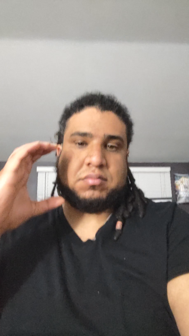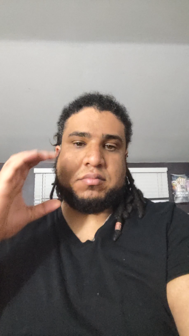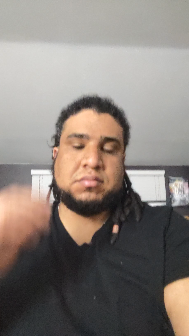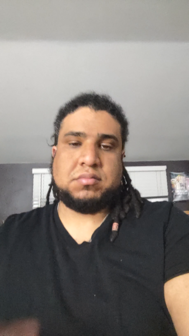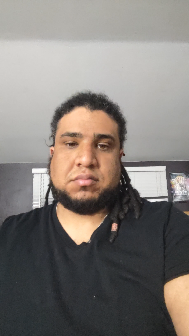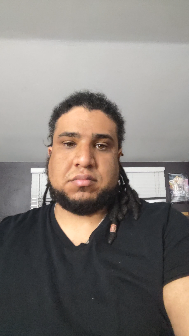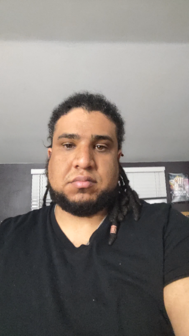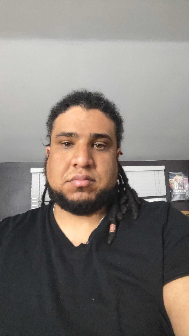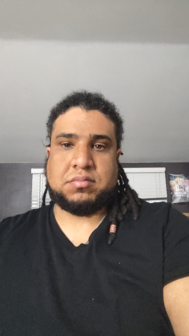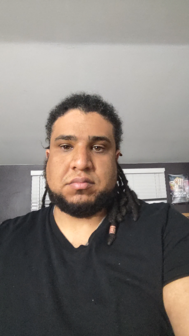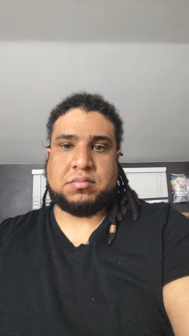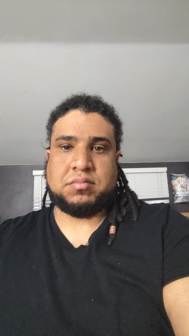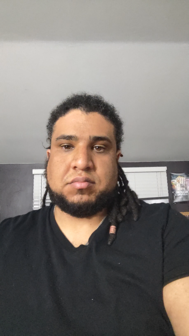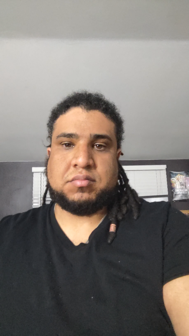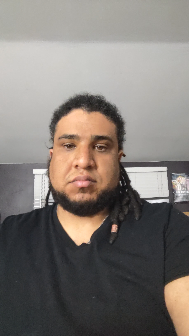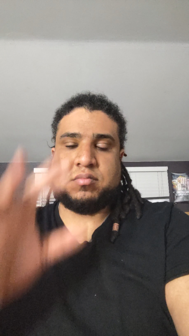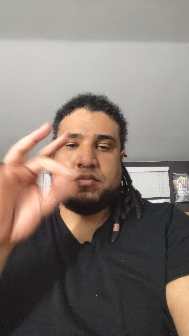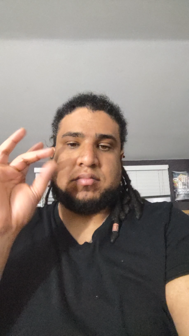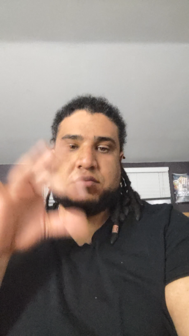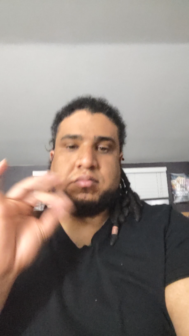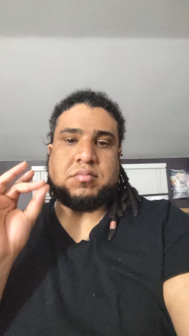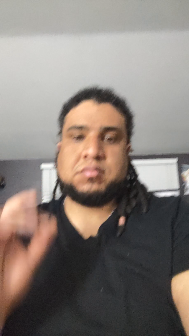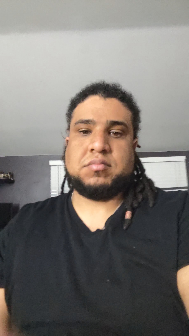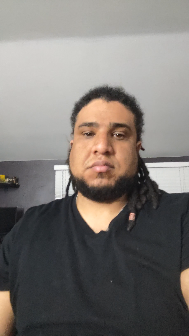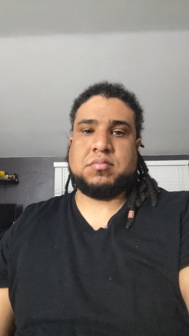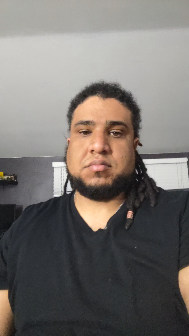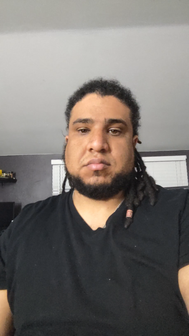choose